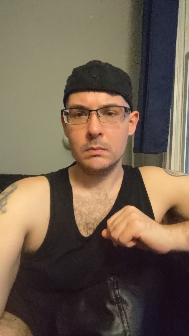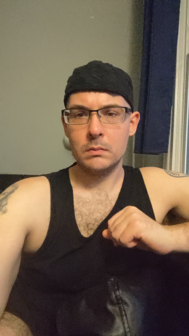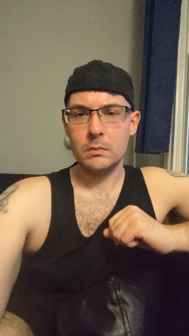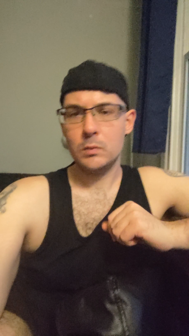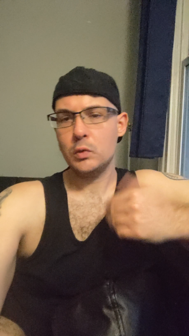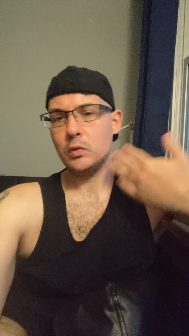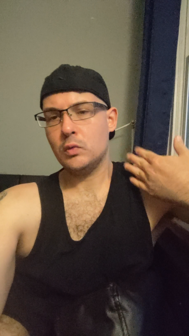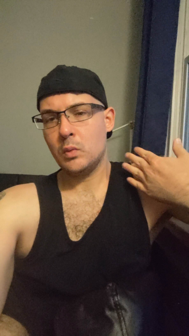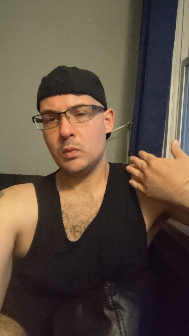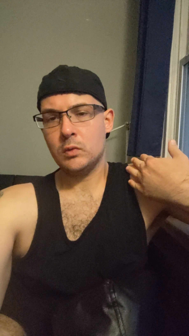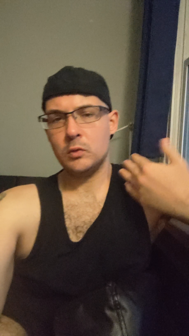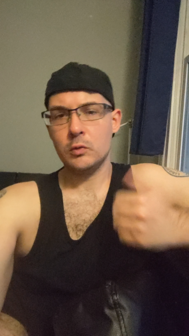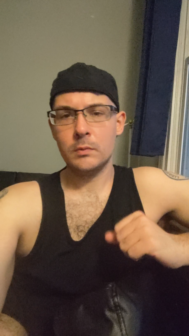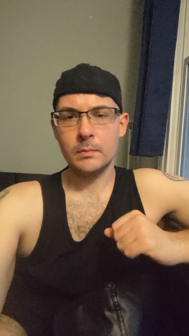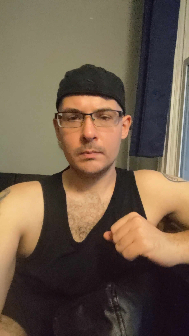shoulder